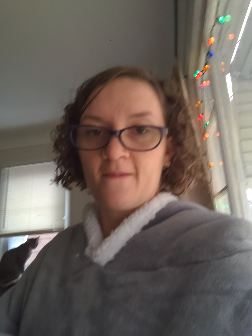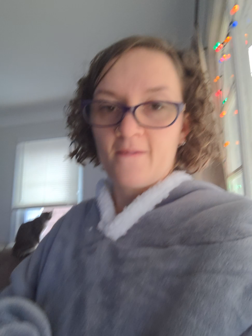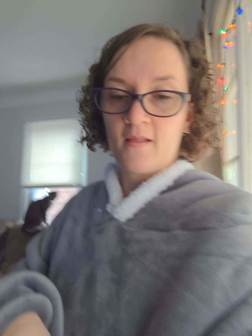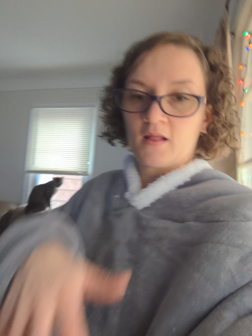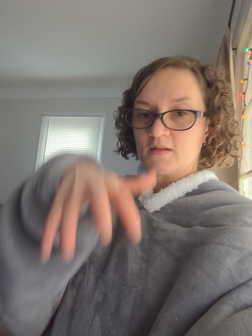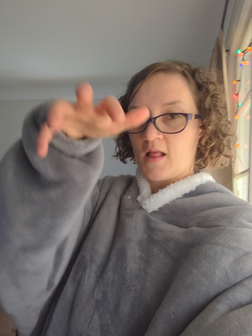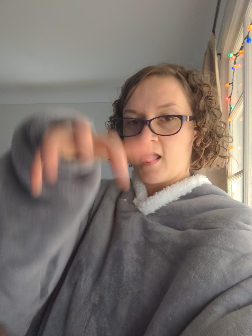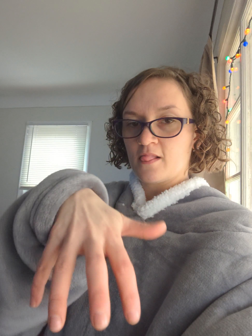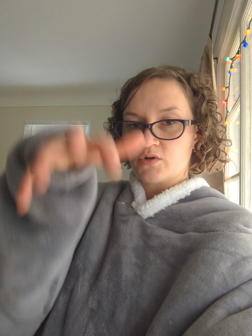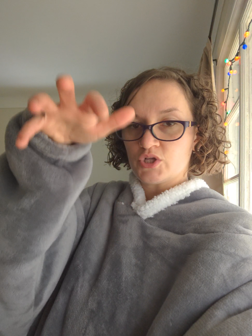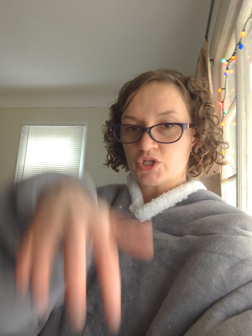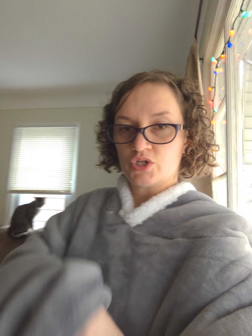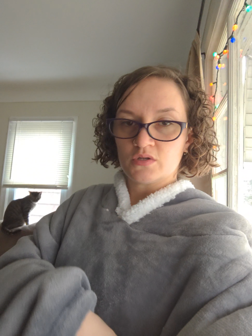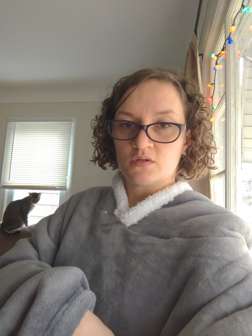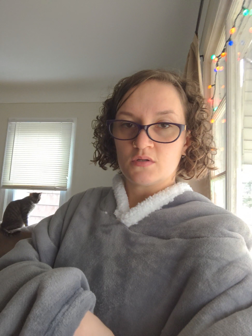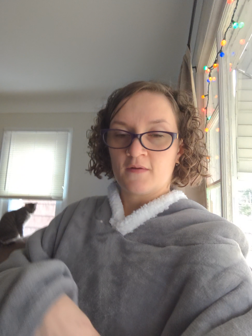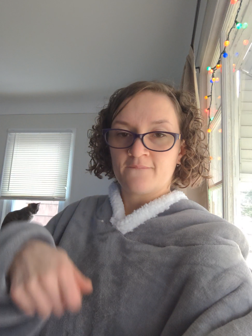alligator